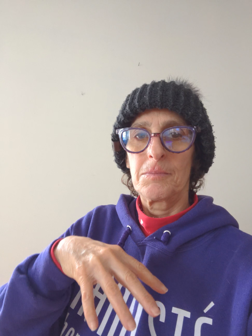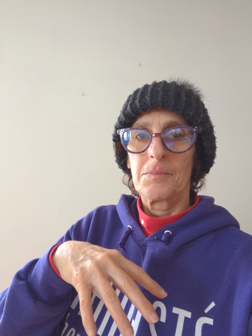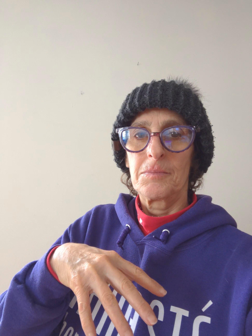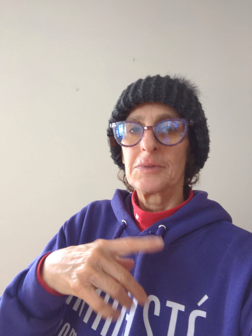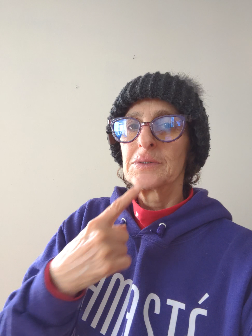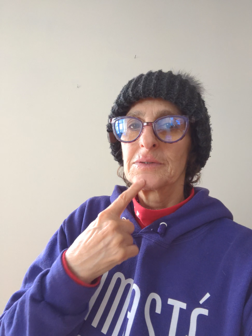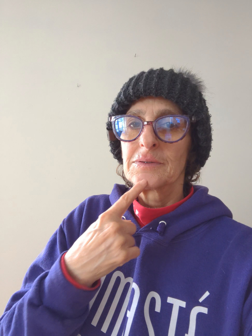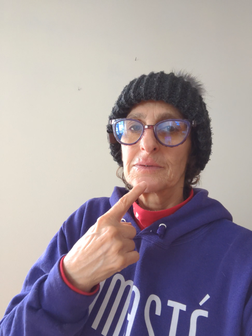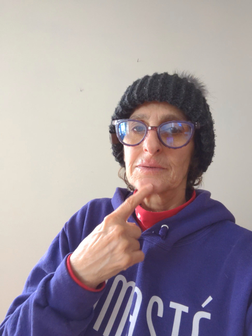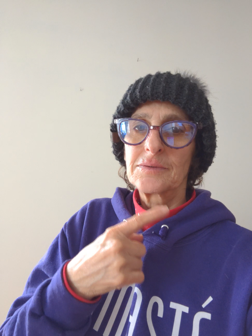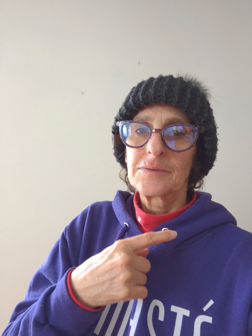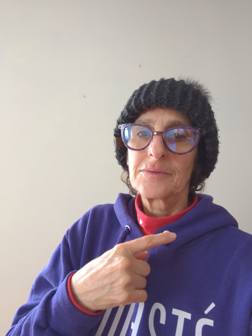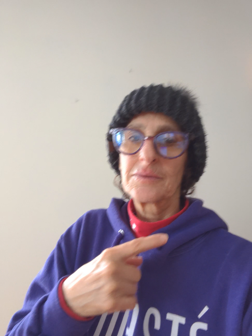say